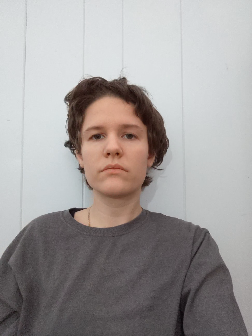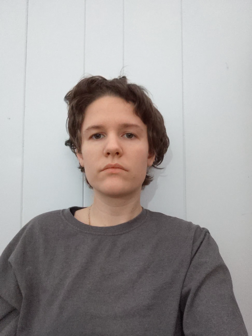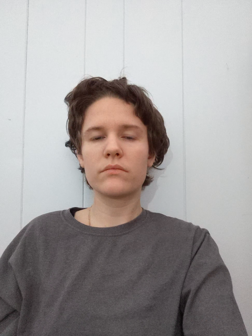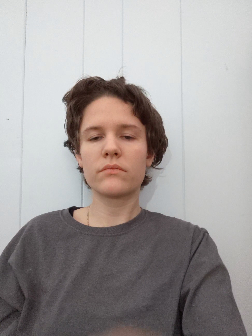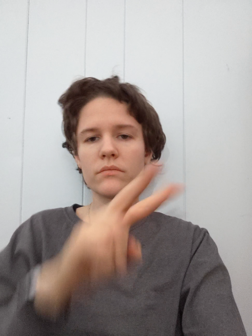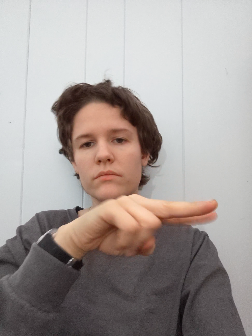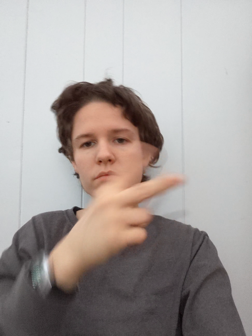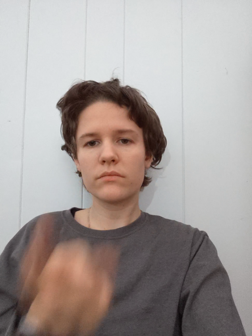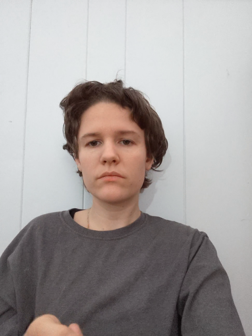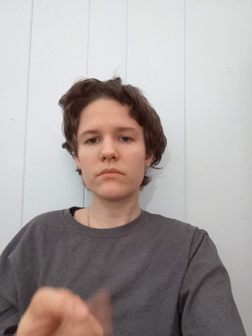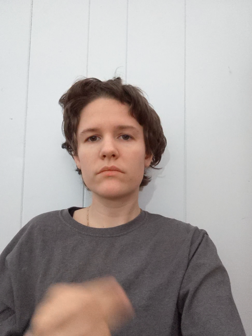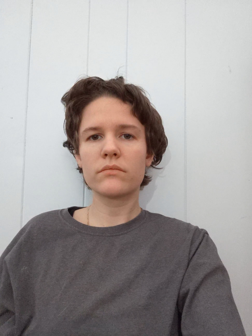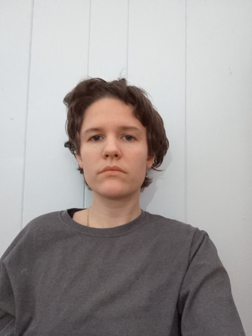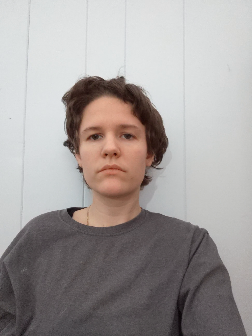fall